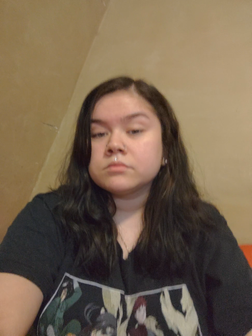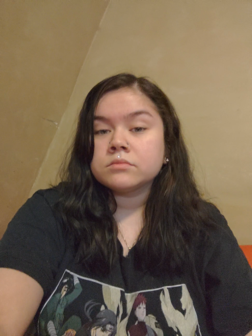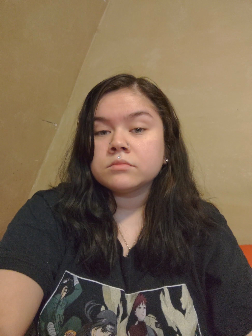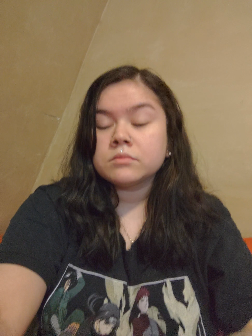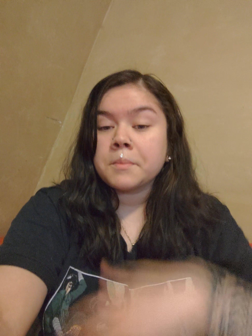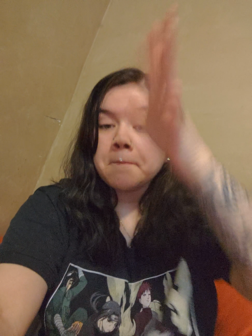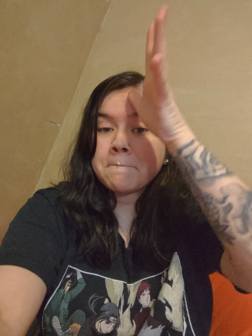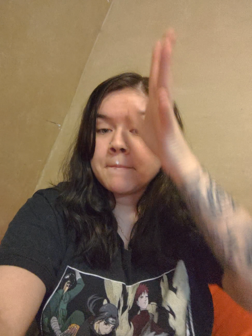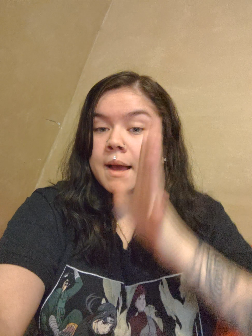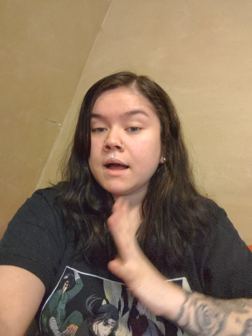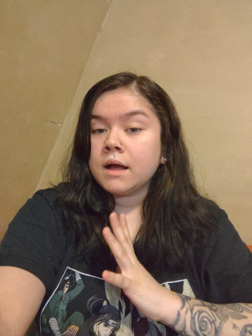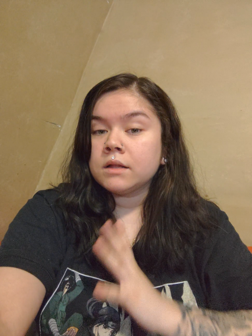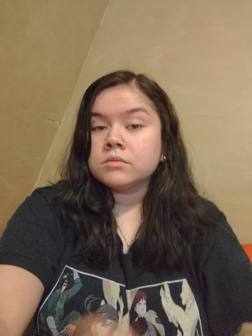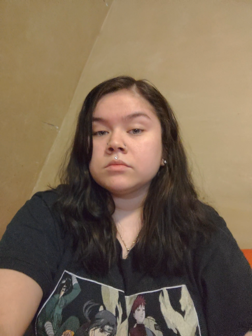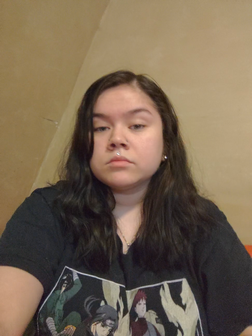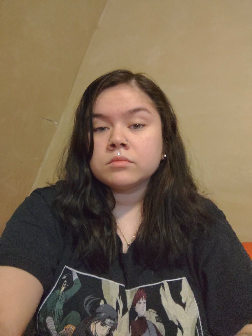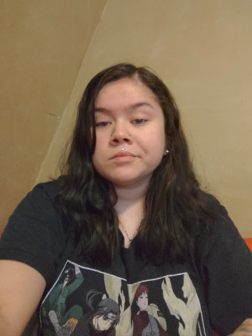man